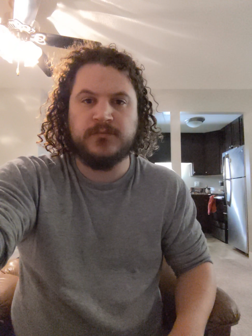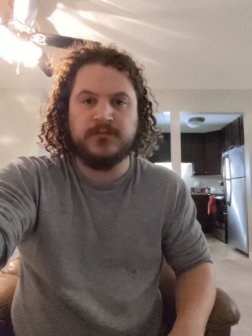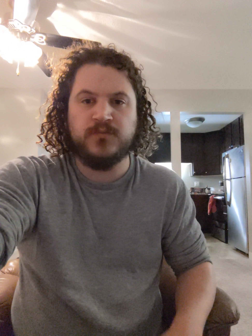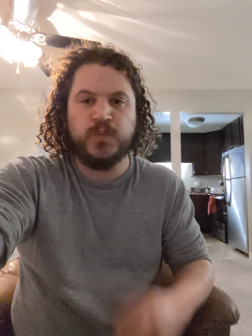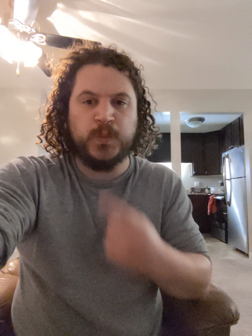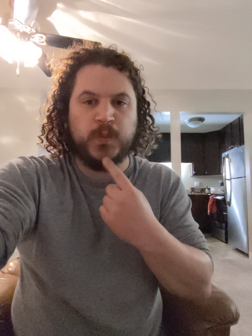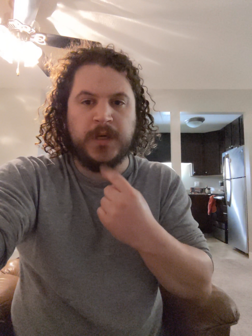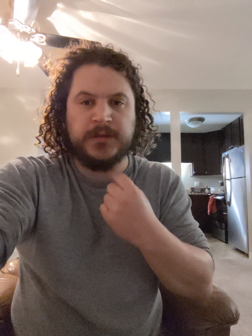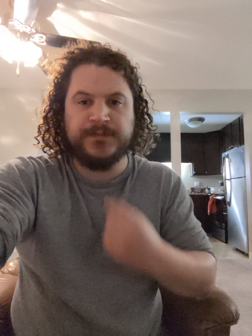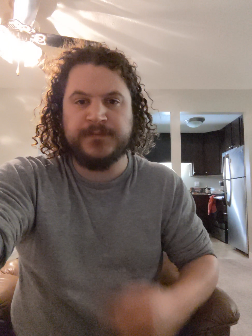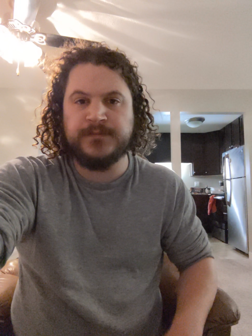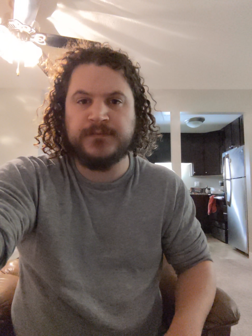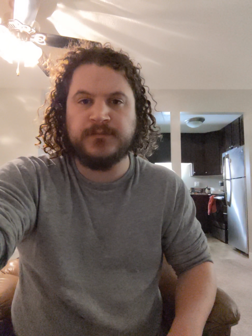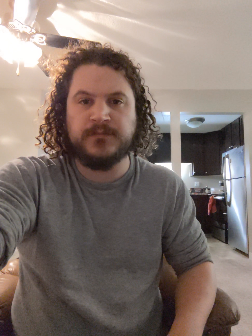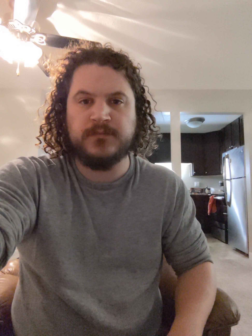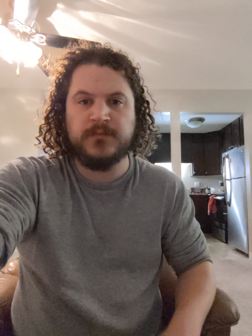red